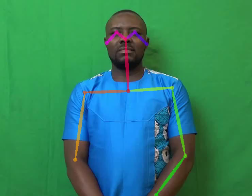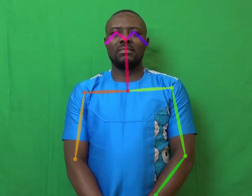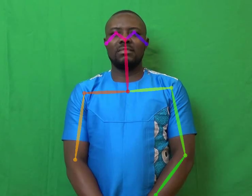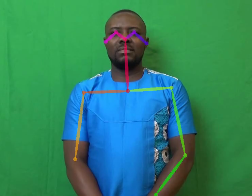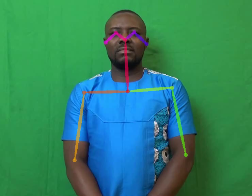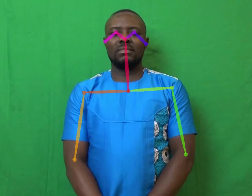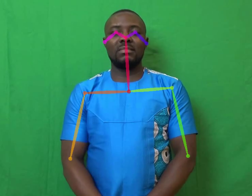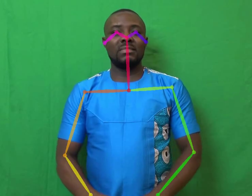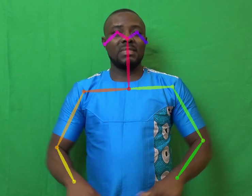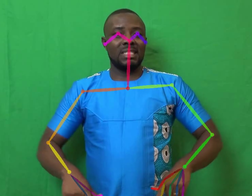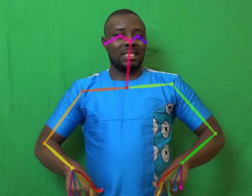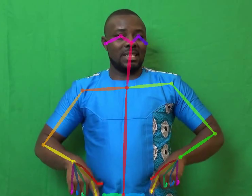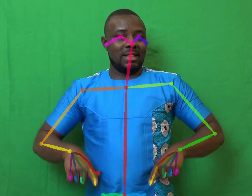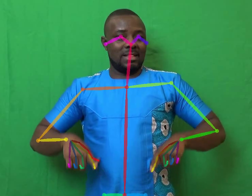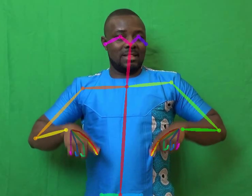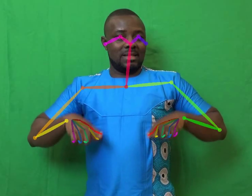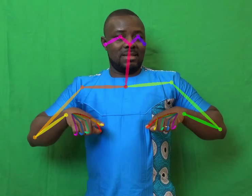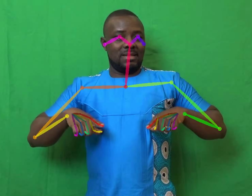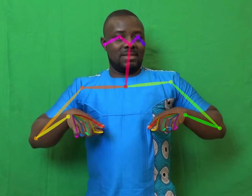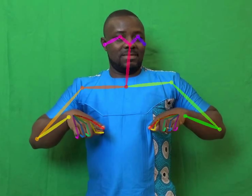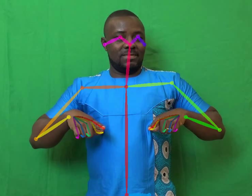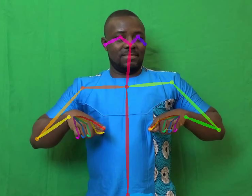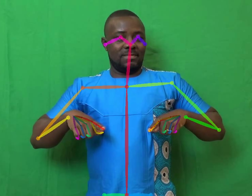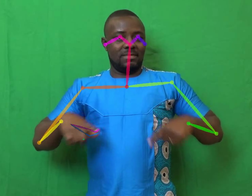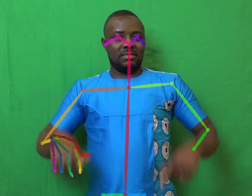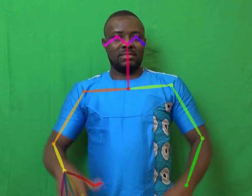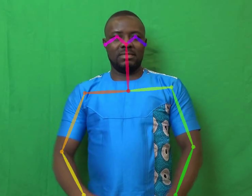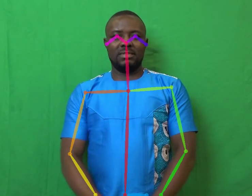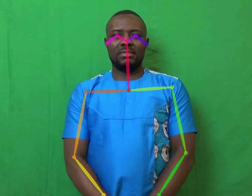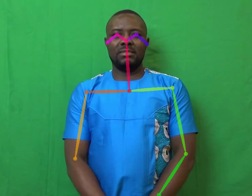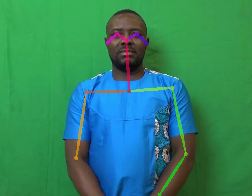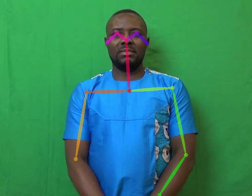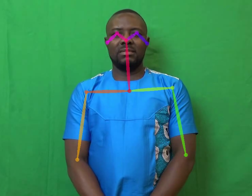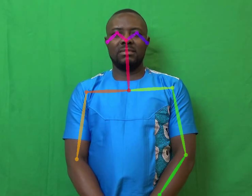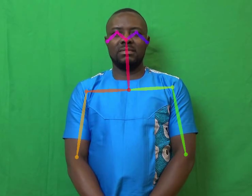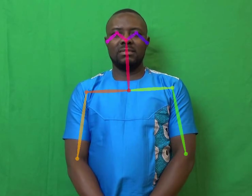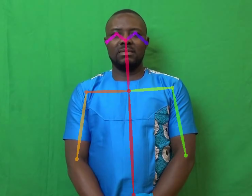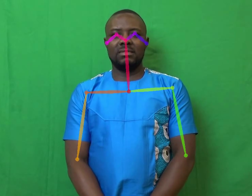live